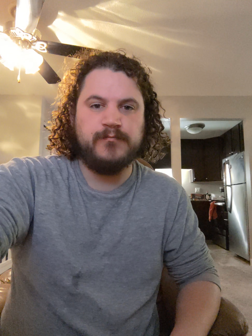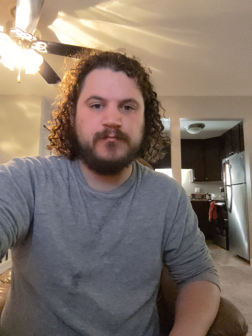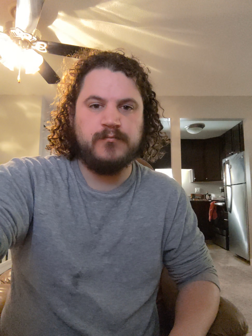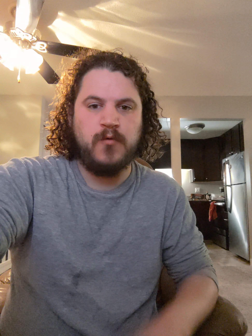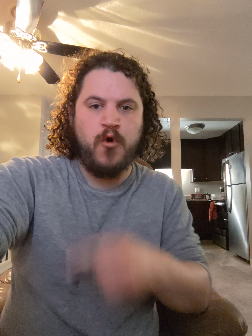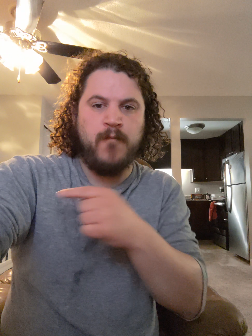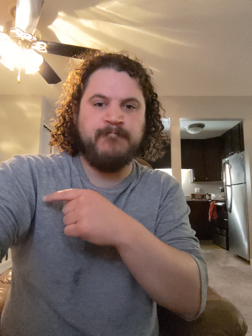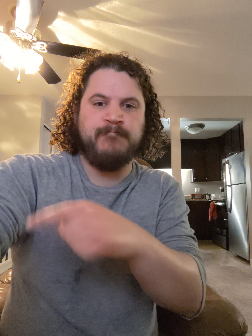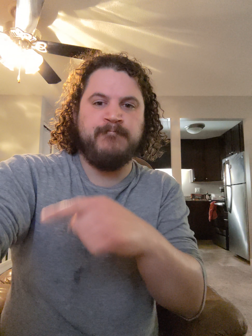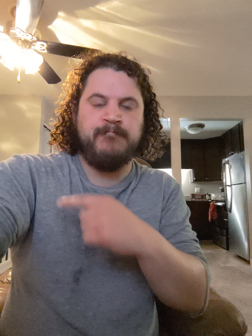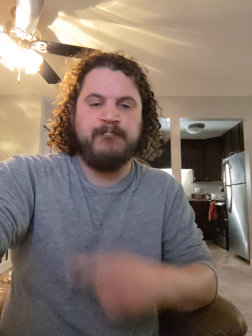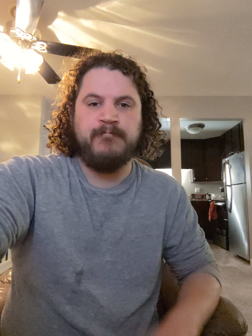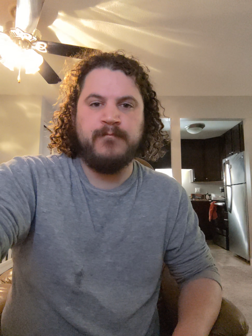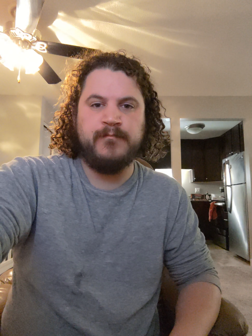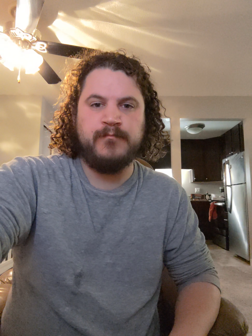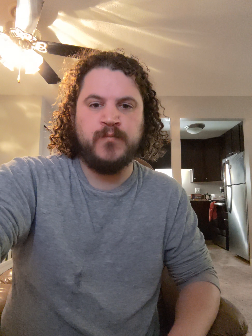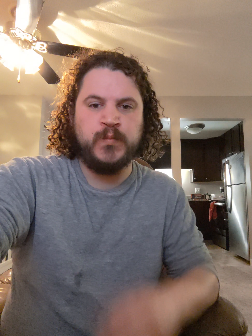arm